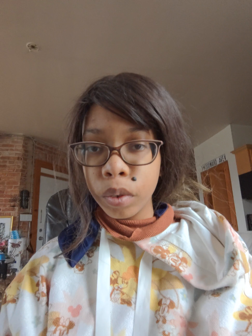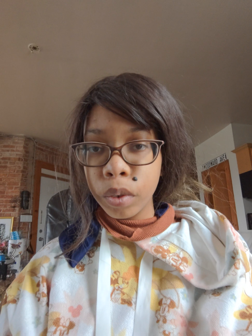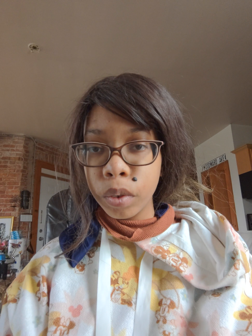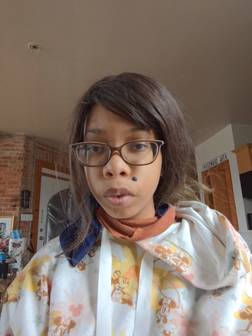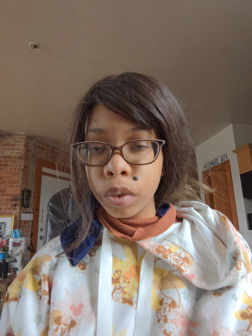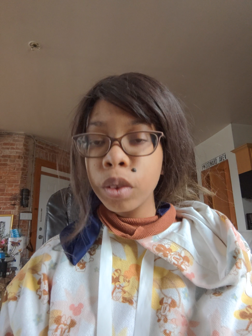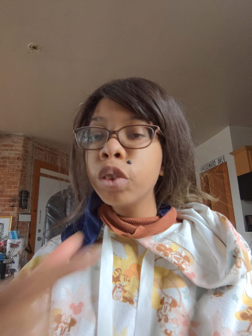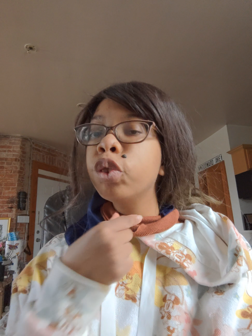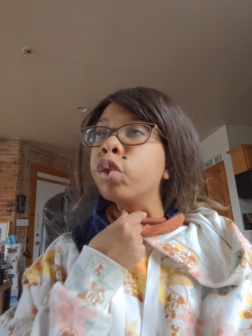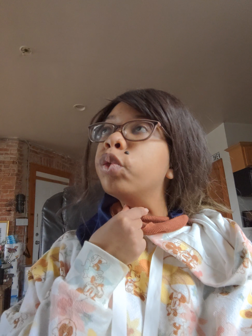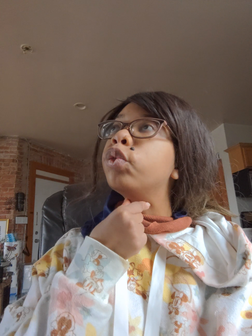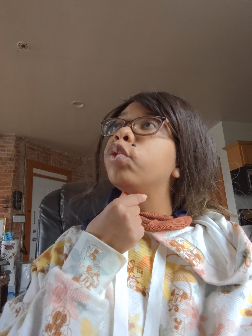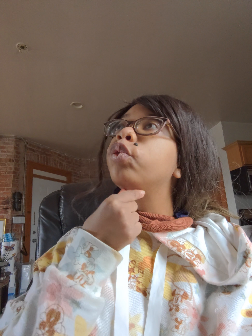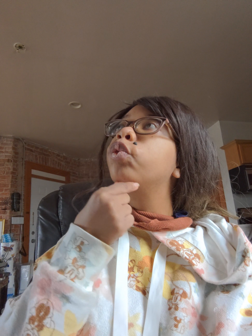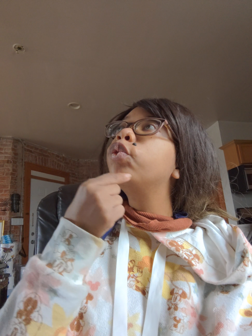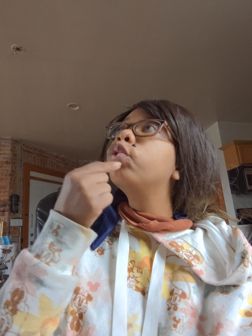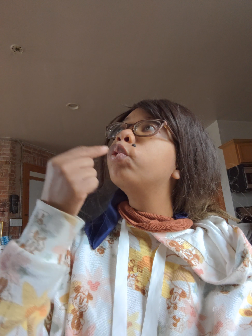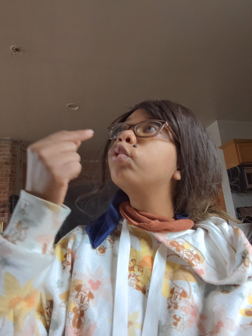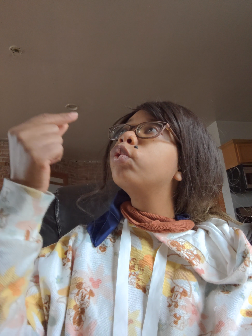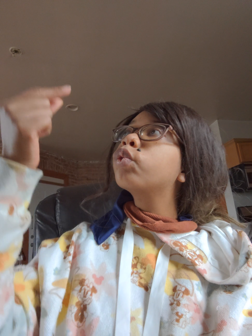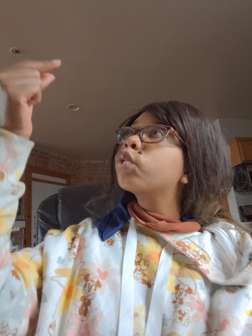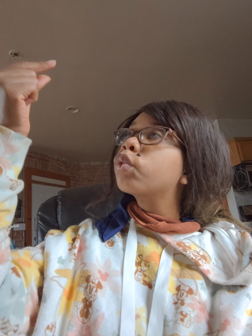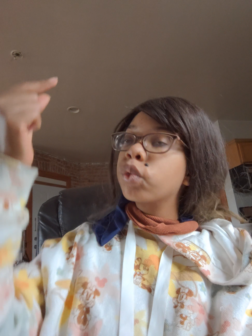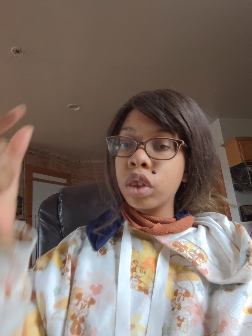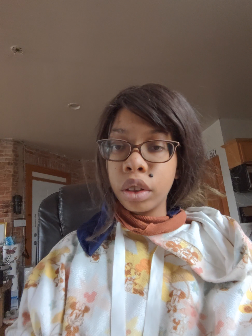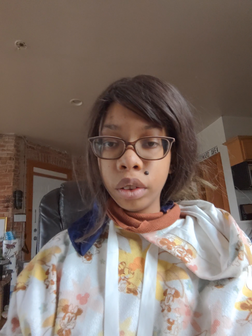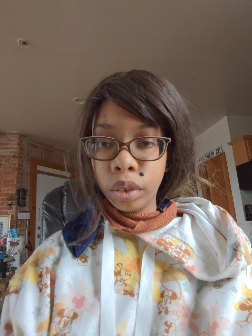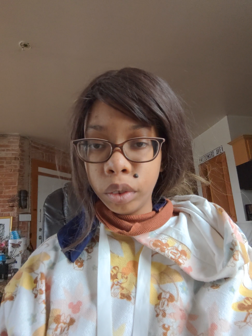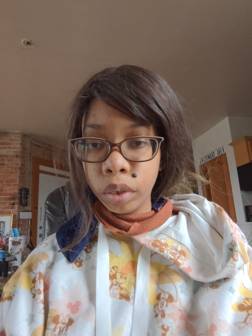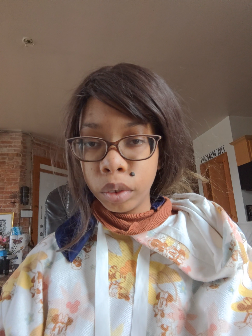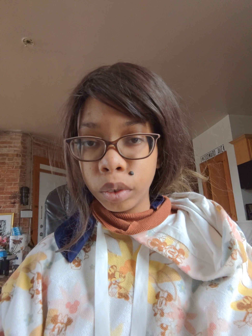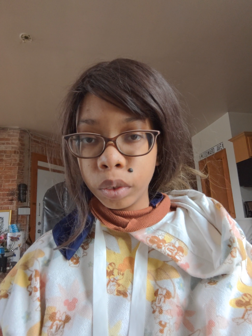giraffe